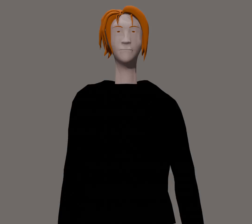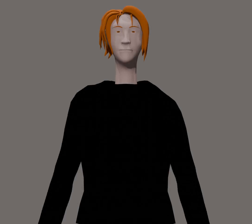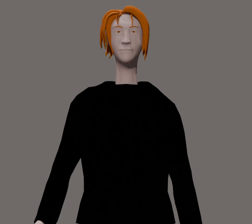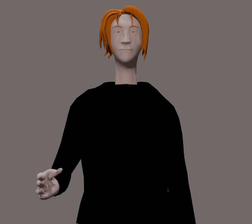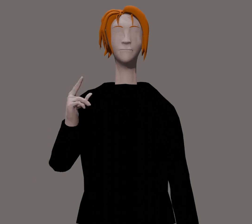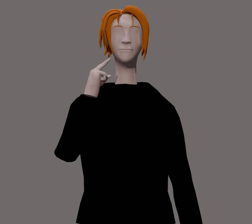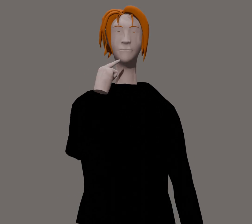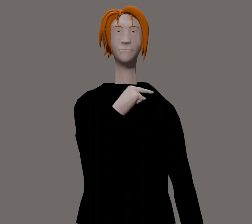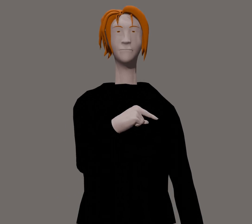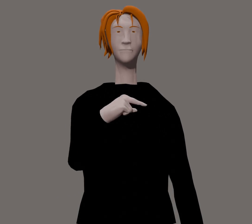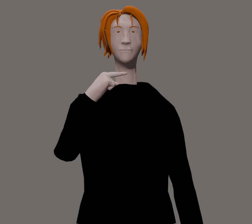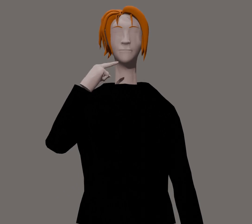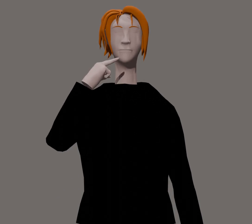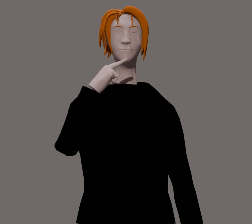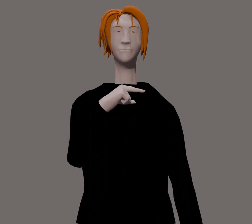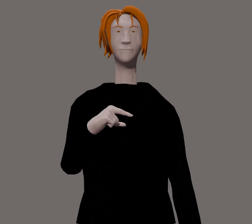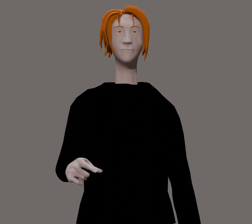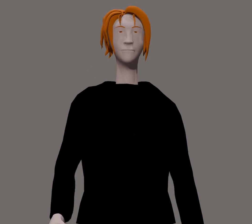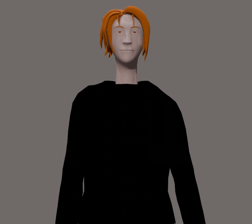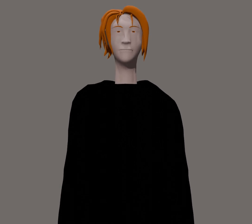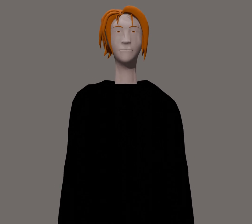Collar Shirt